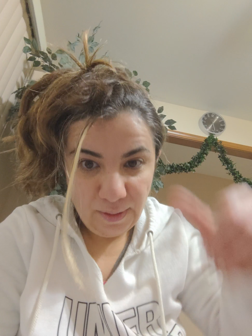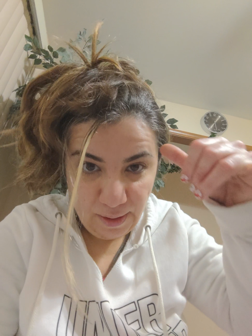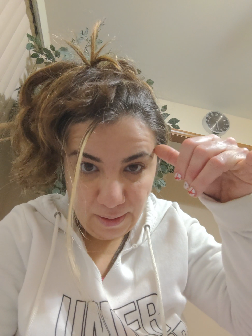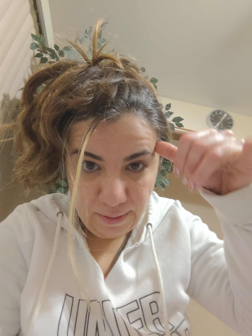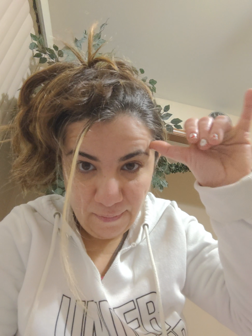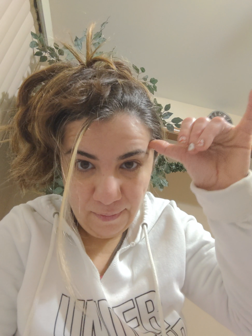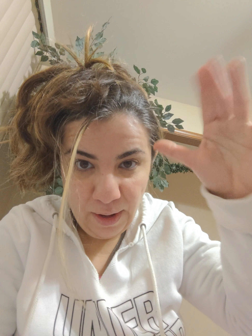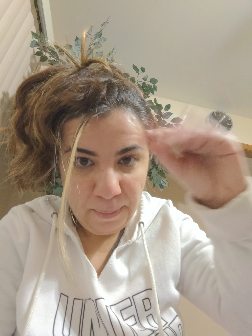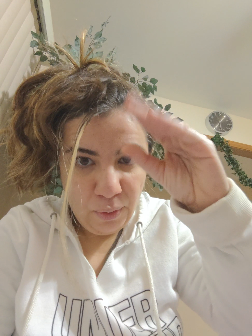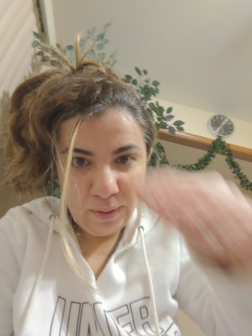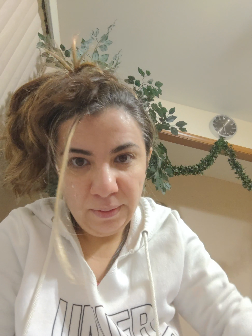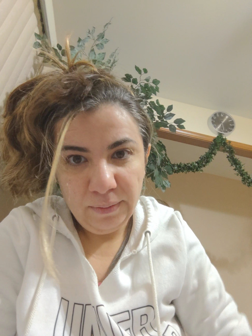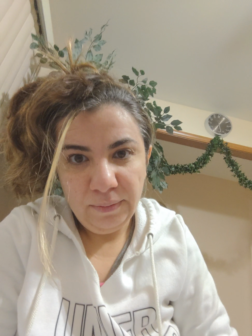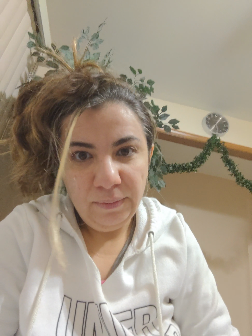cowboy